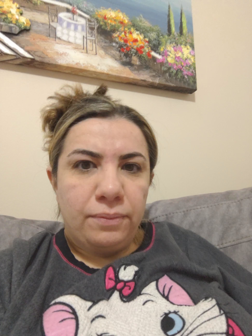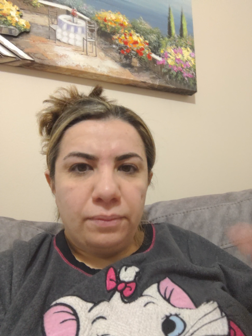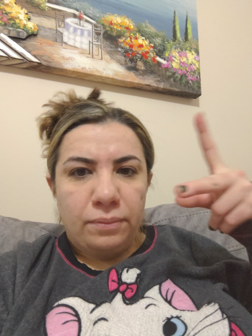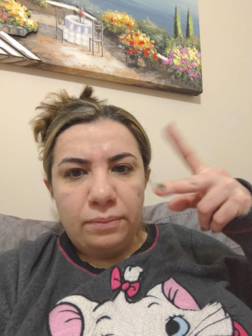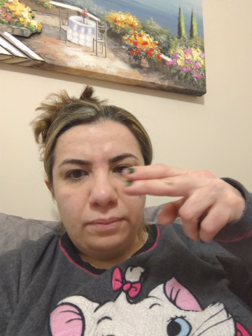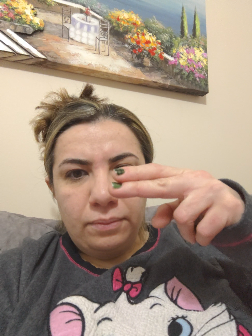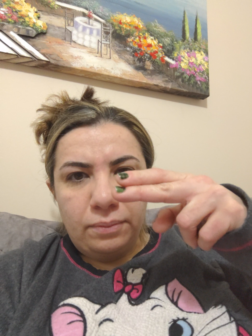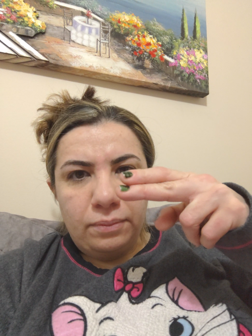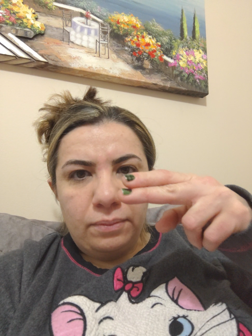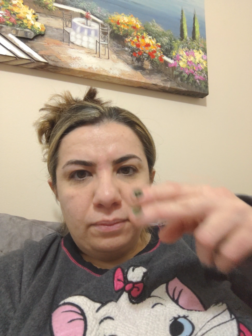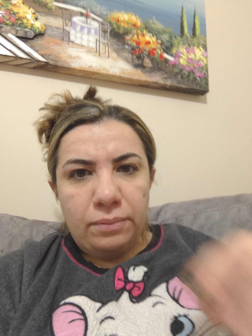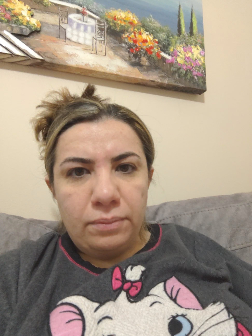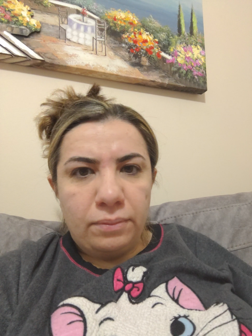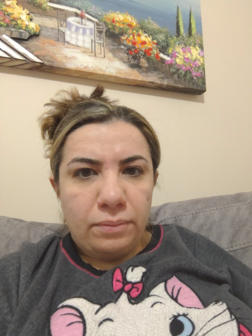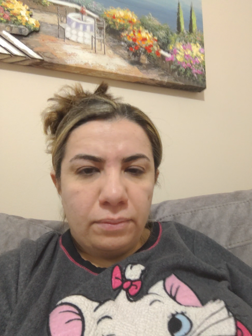cut